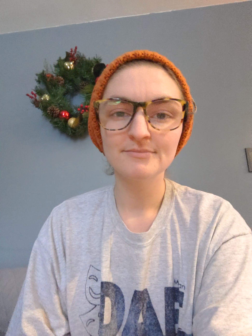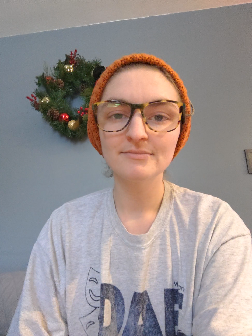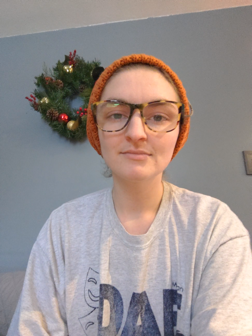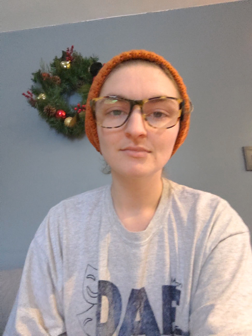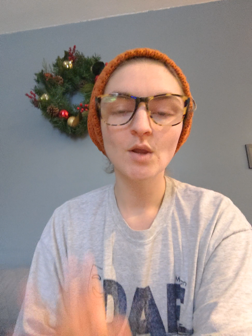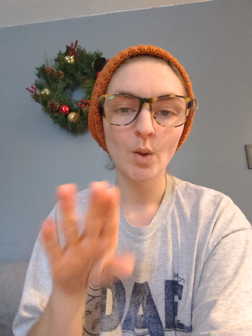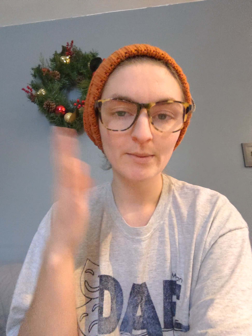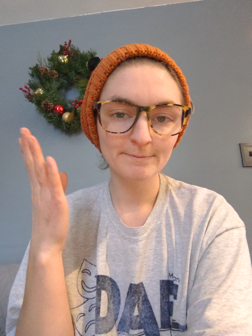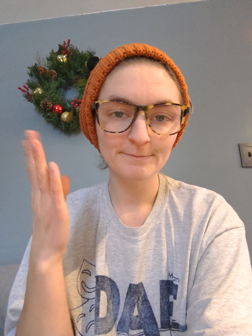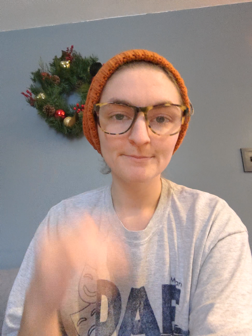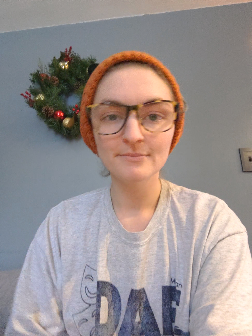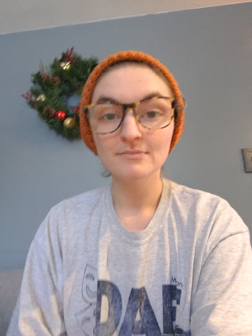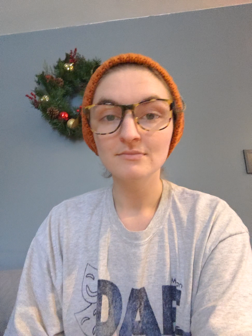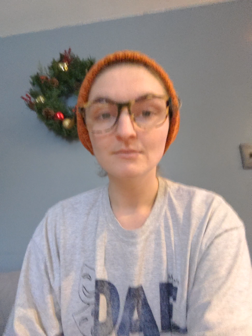open